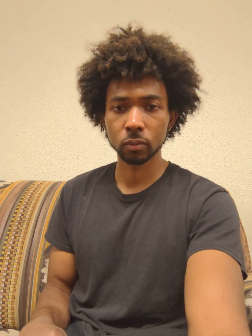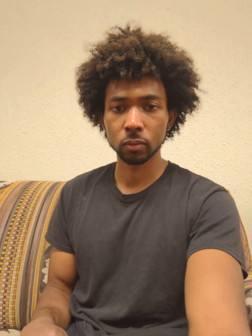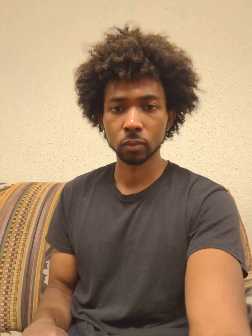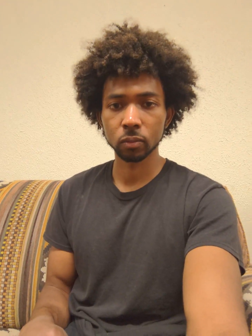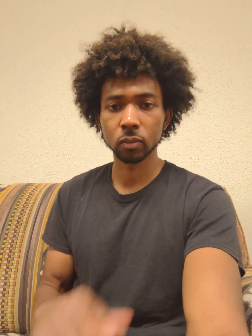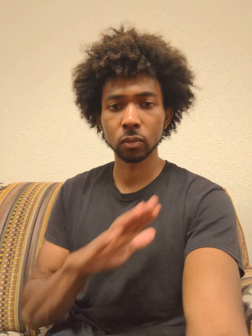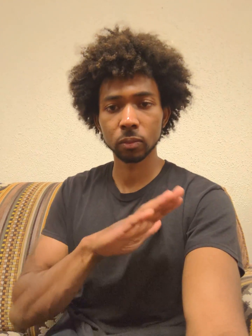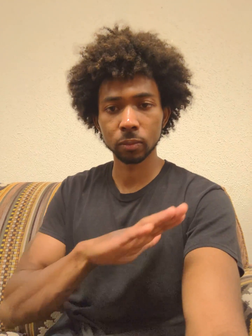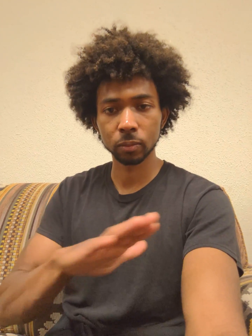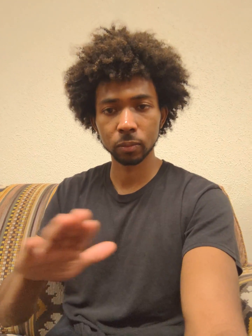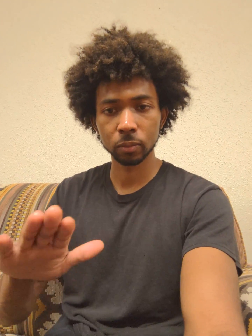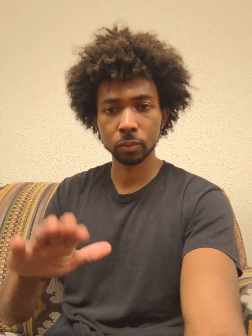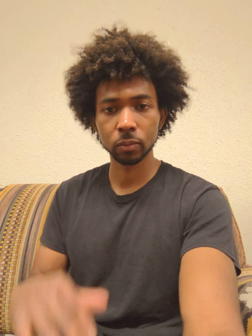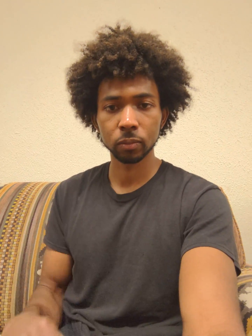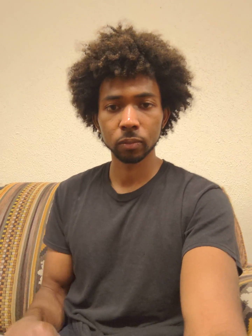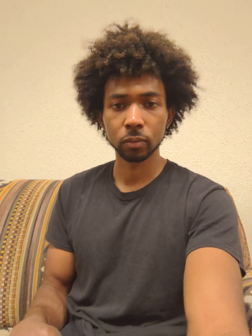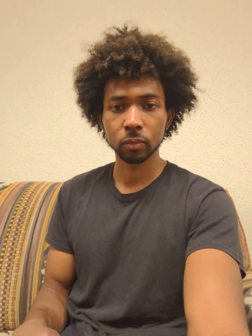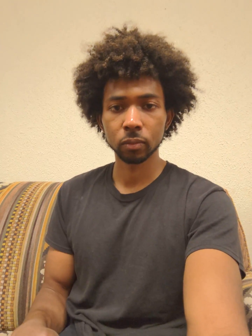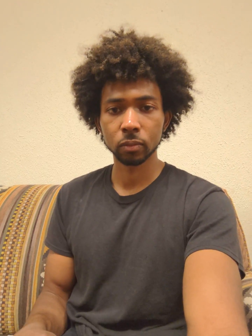nice